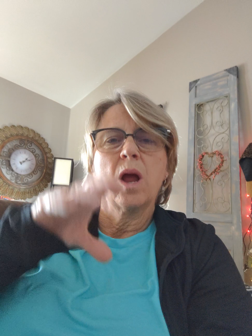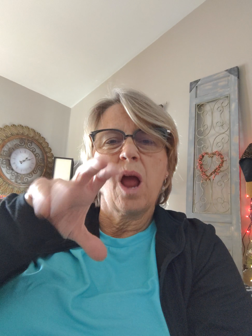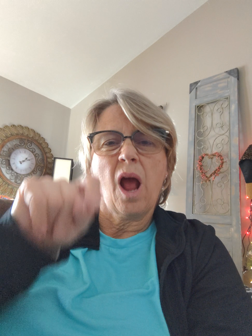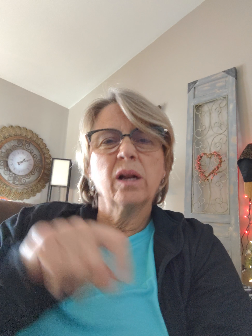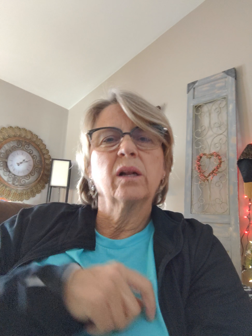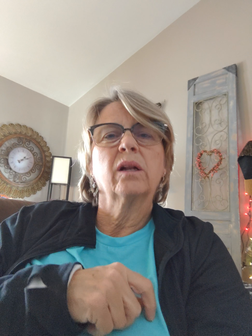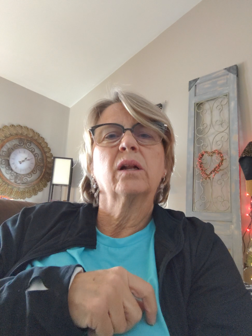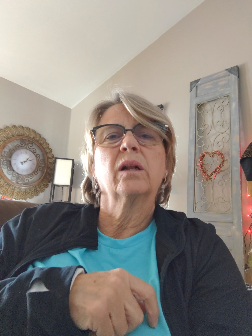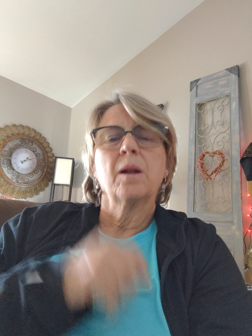cut